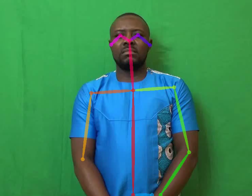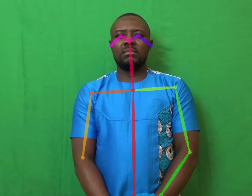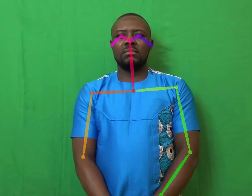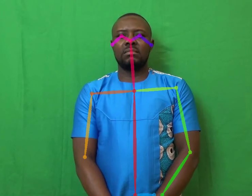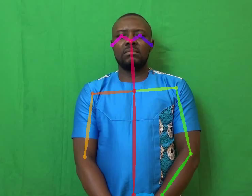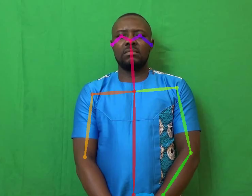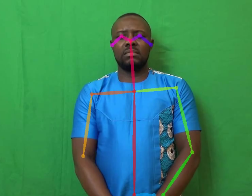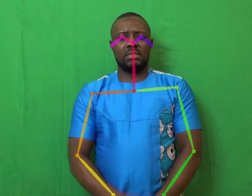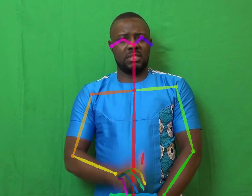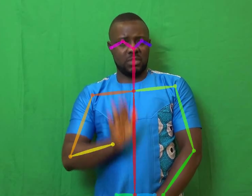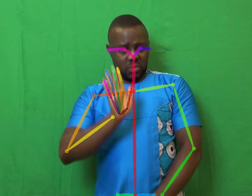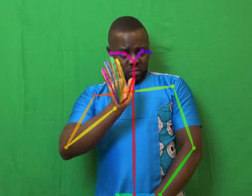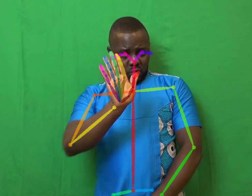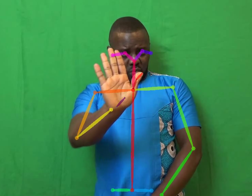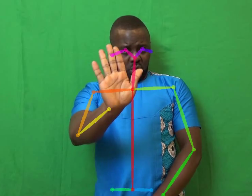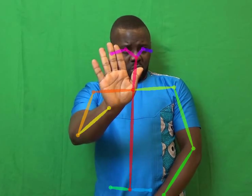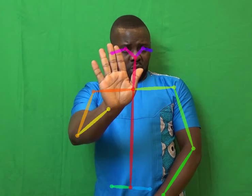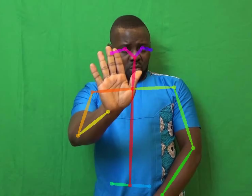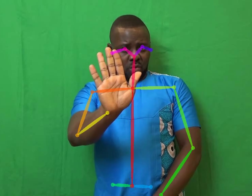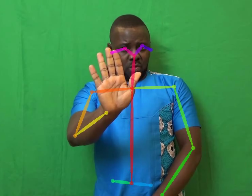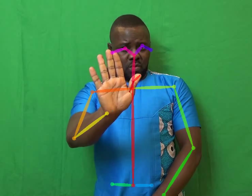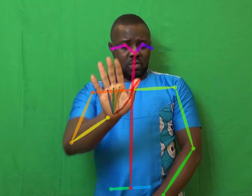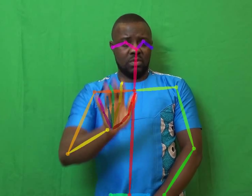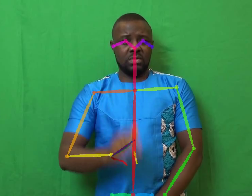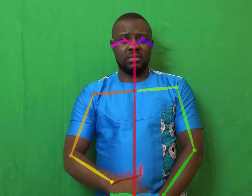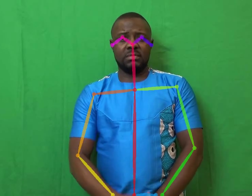your